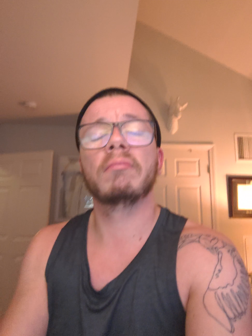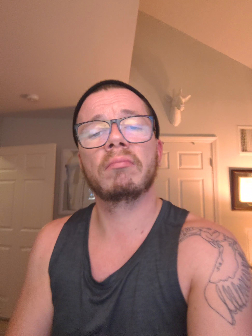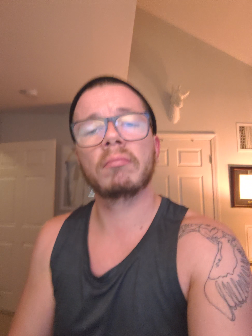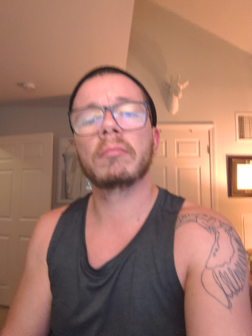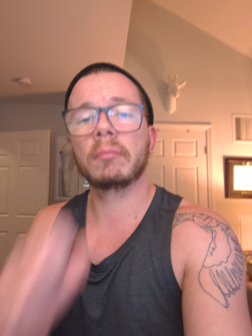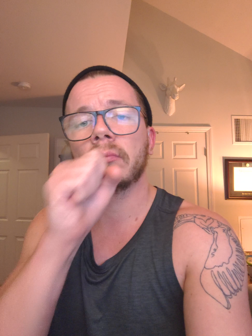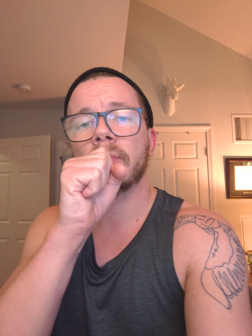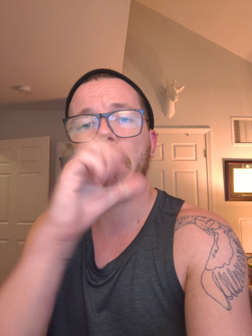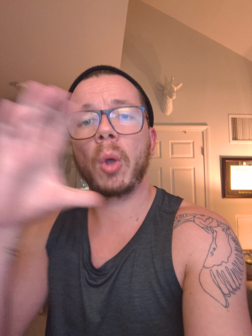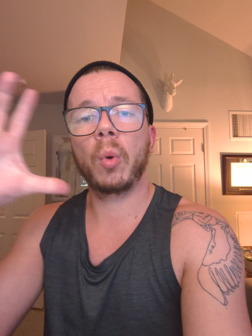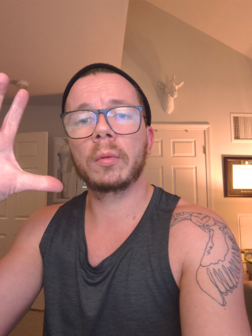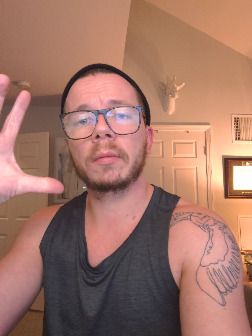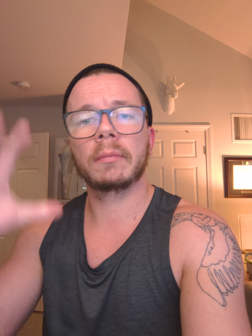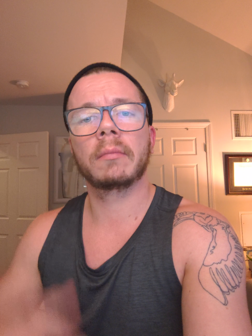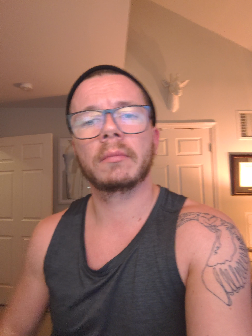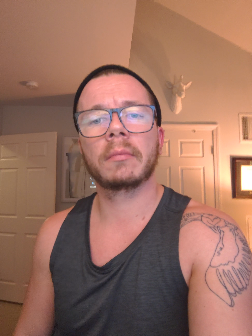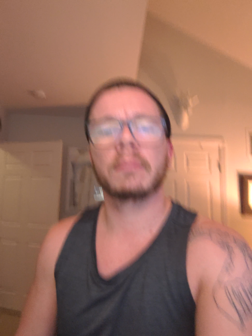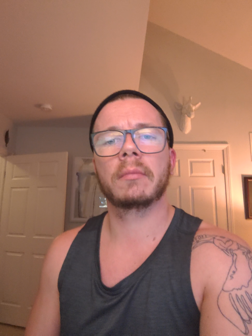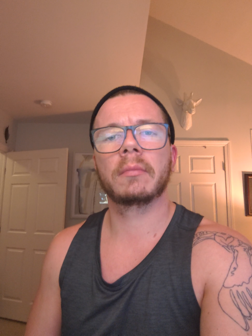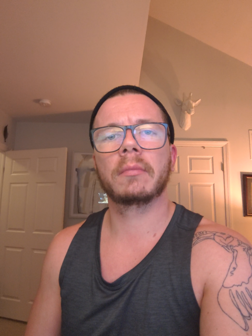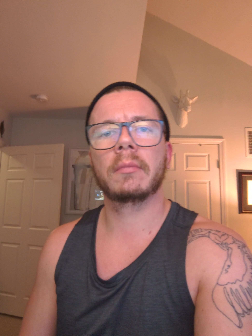balloon